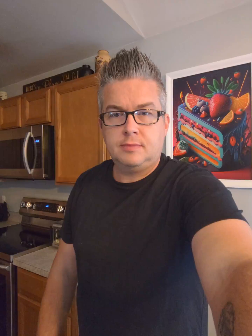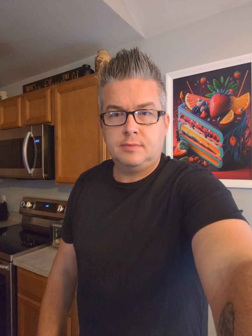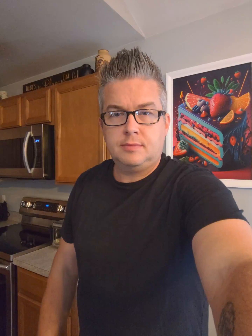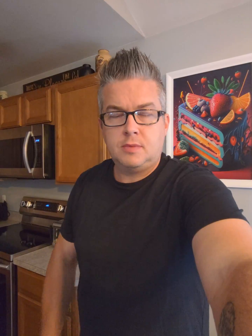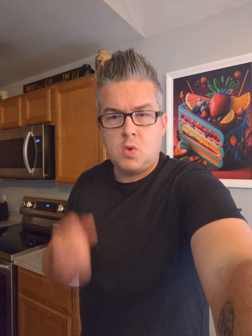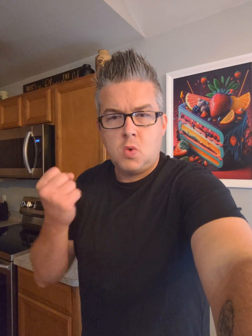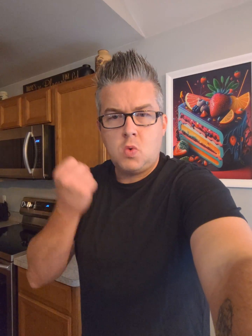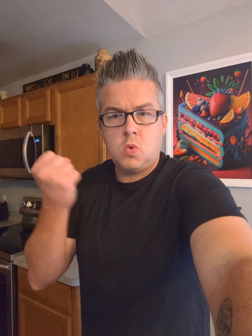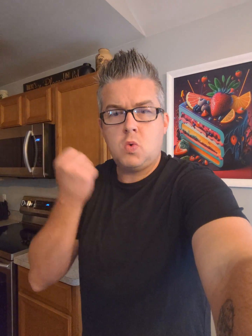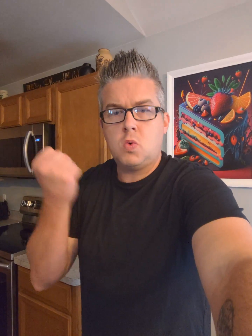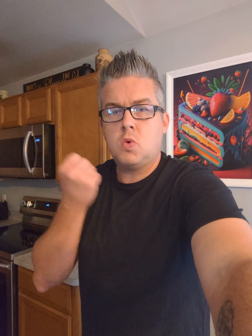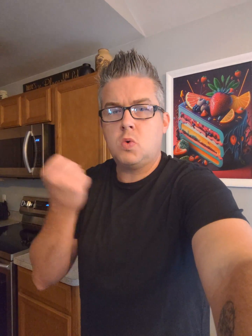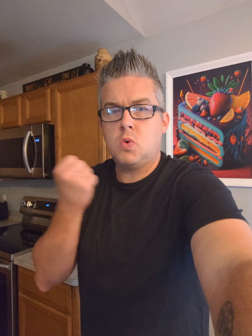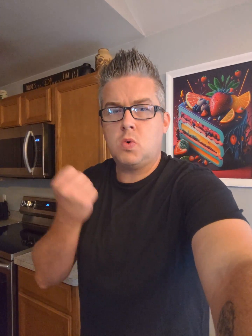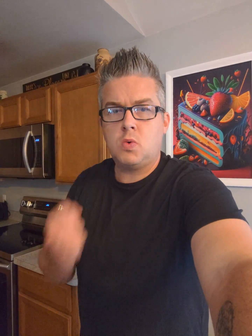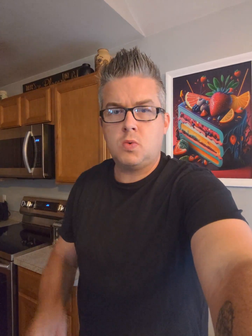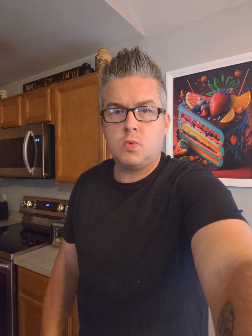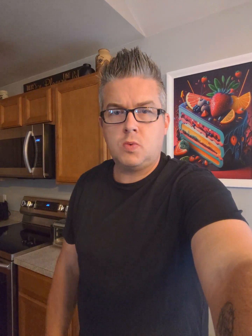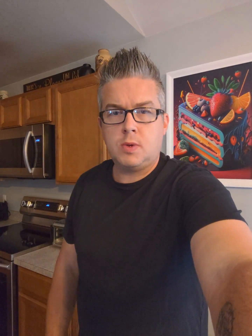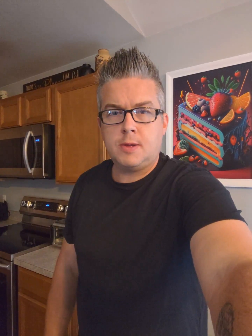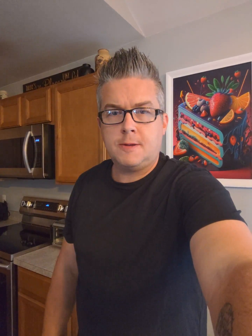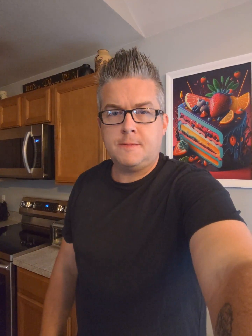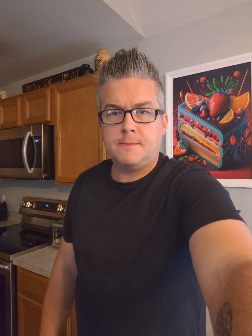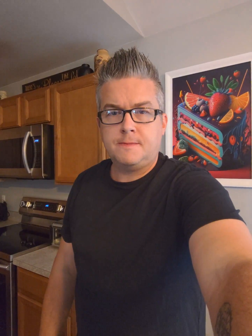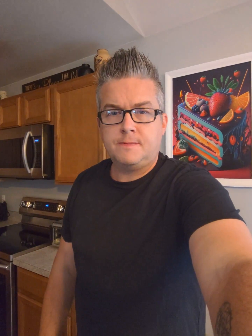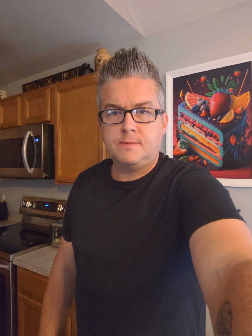hold